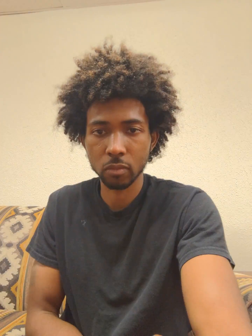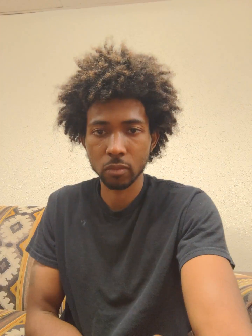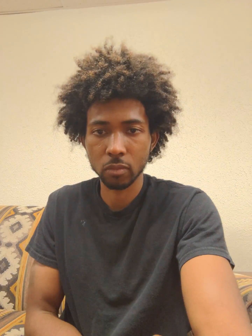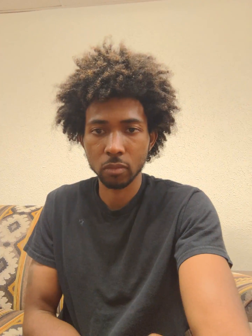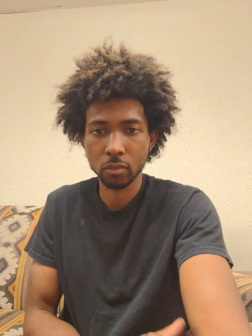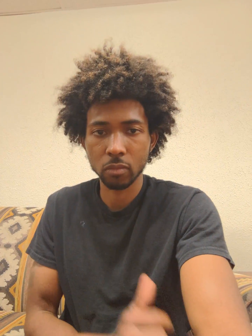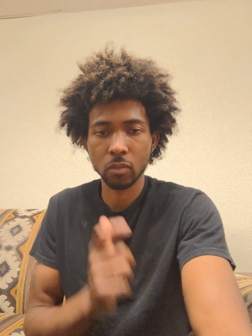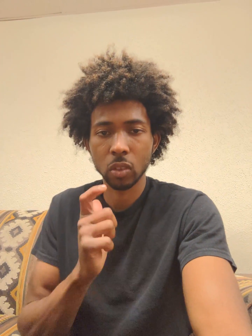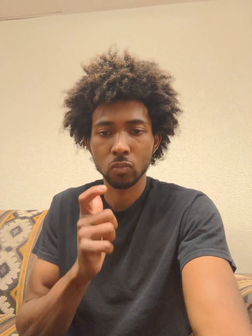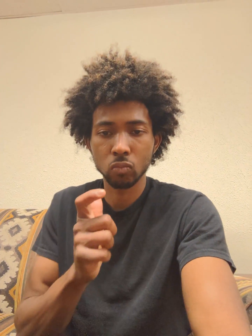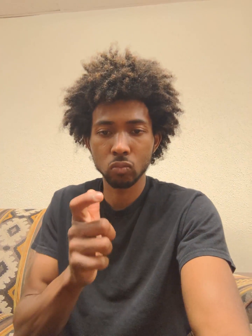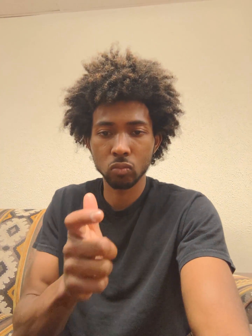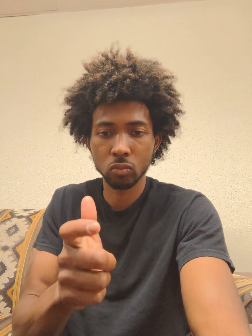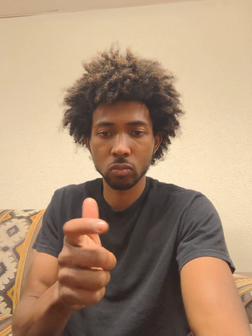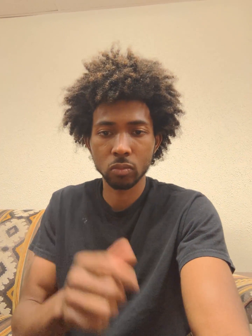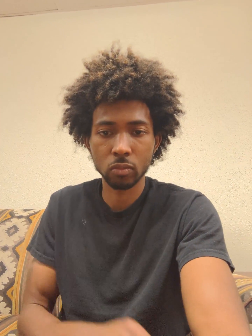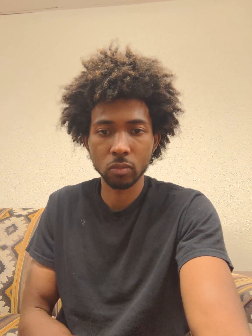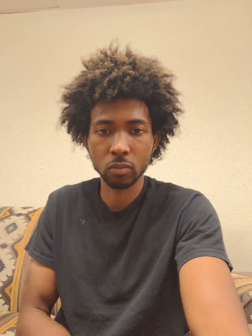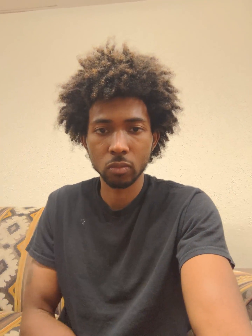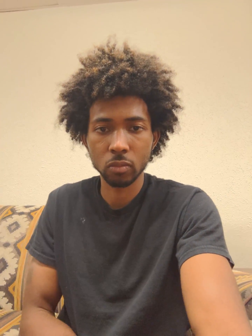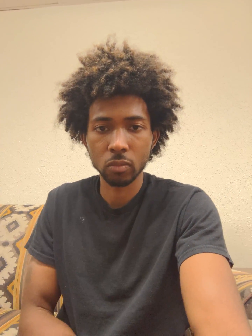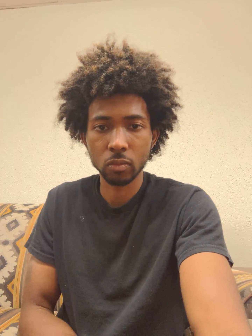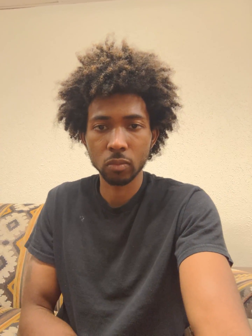run